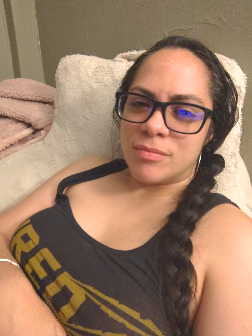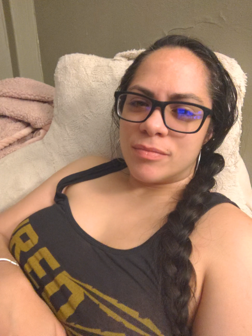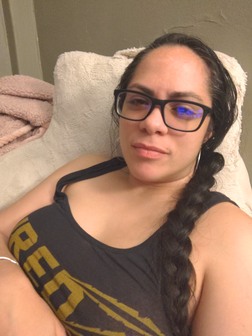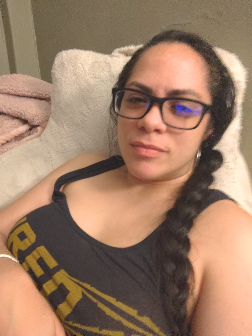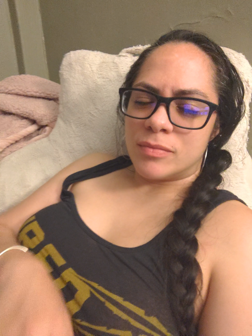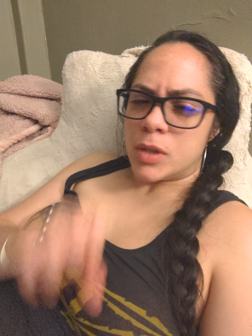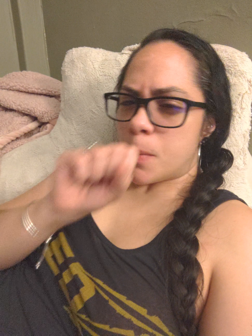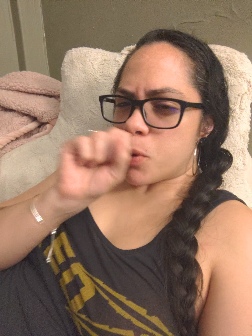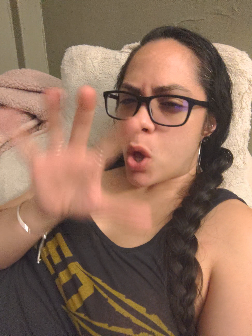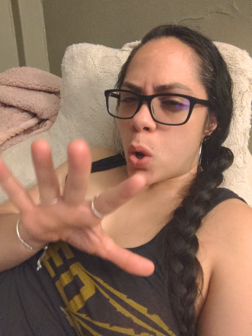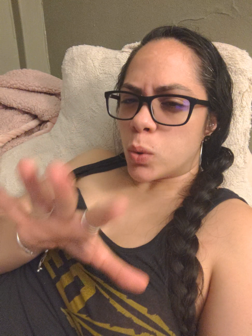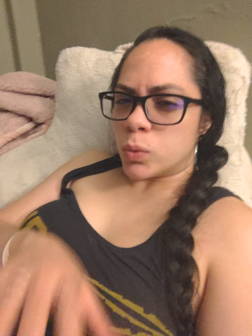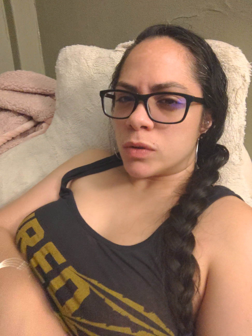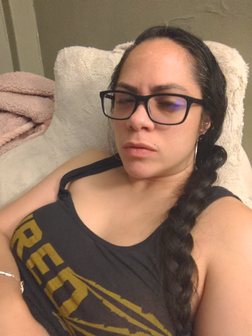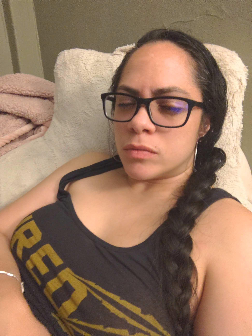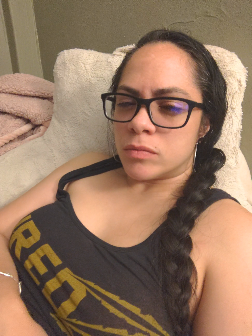blow